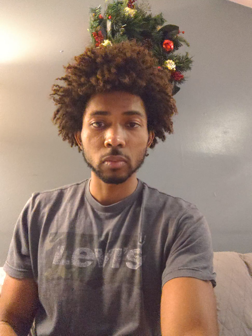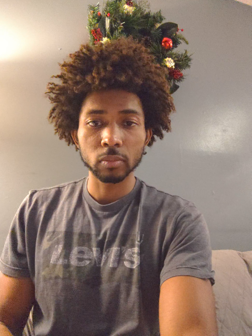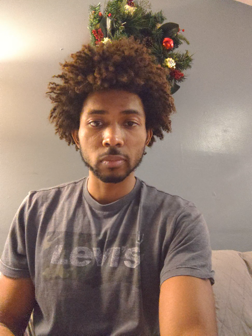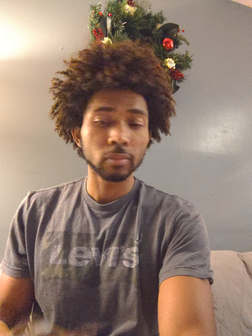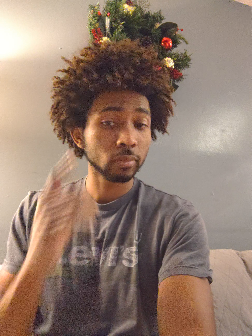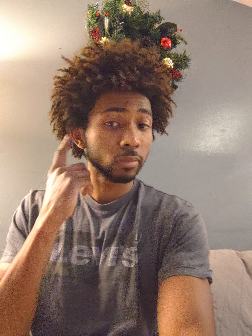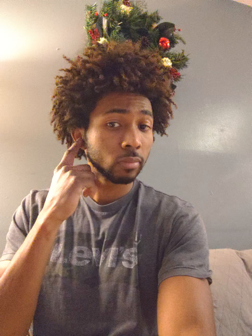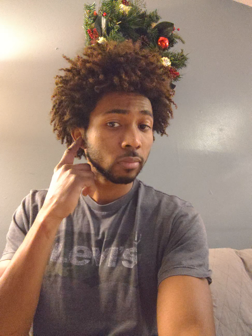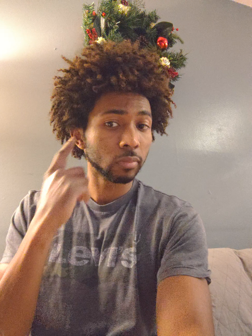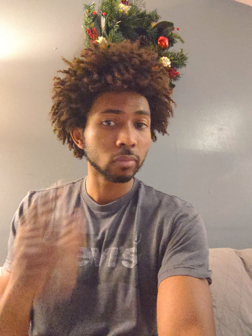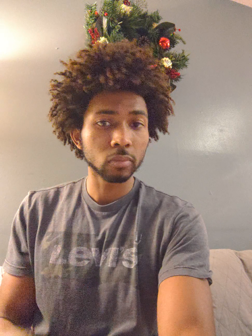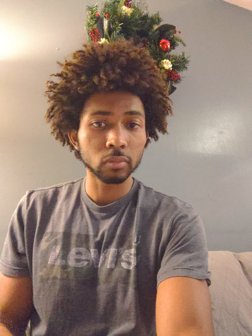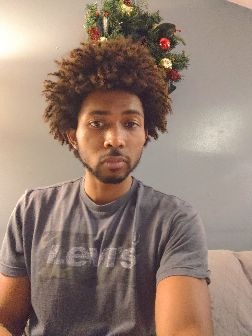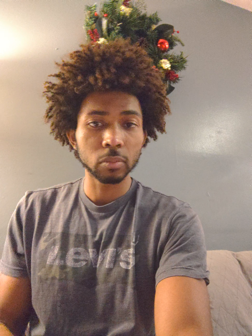hear